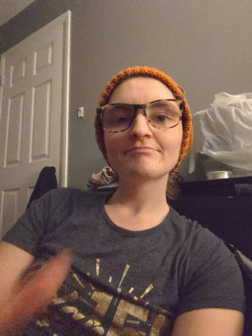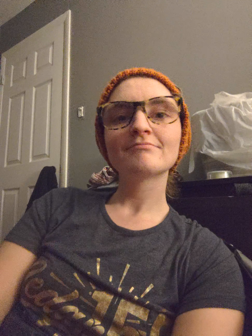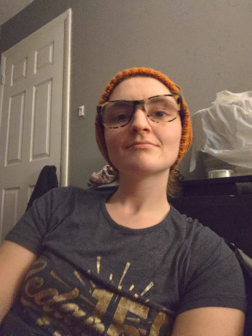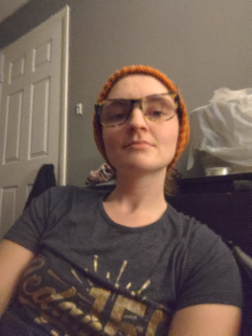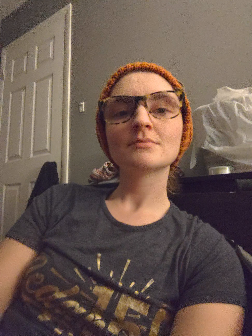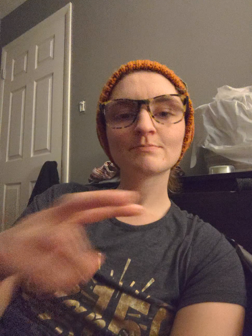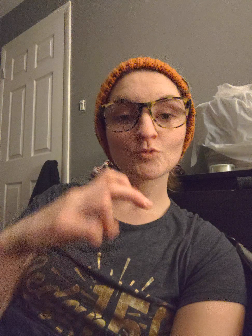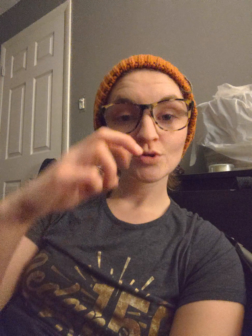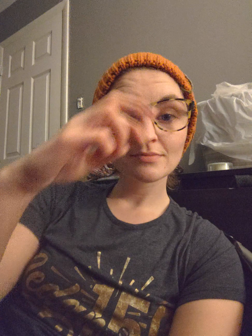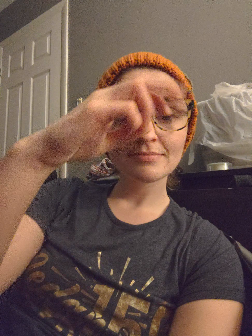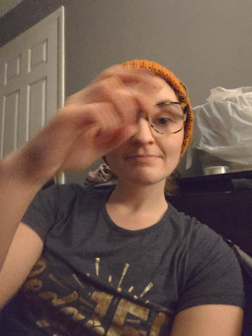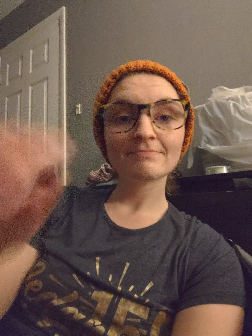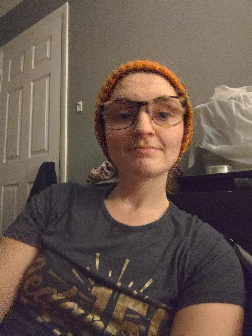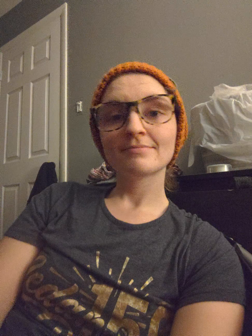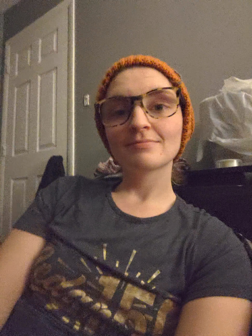stairs